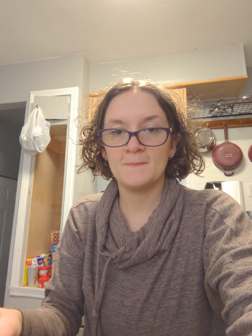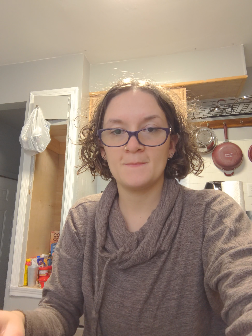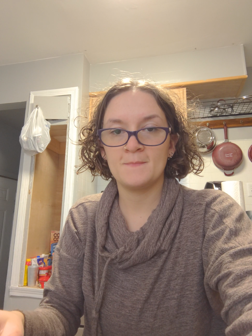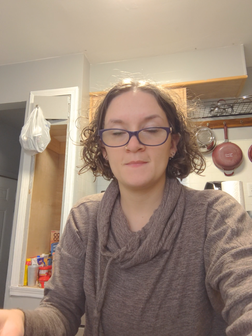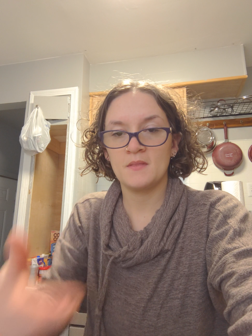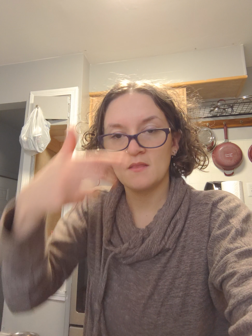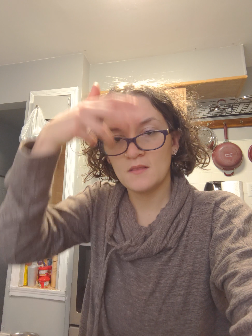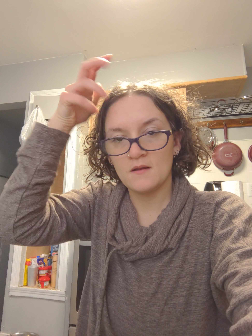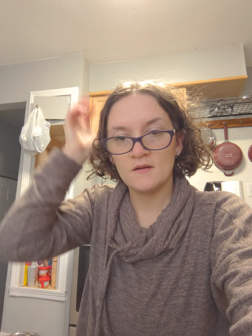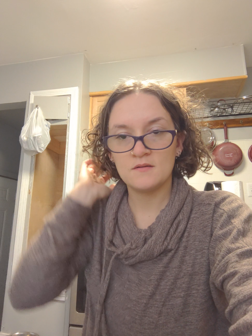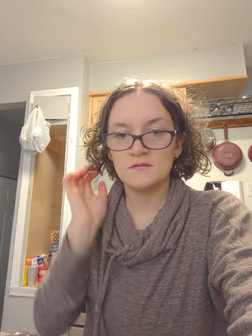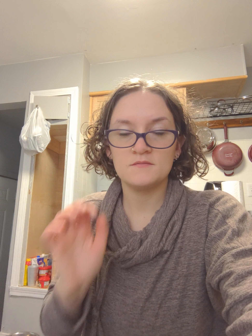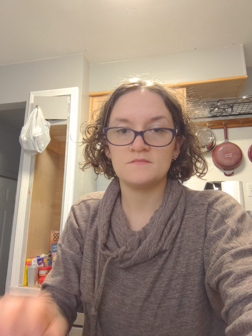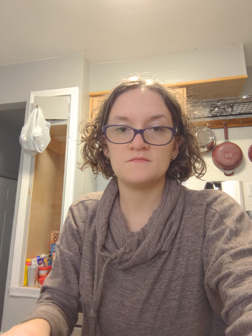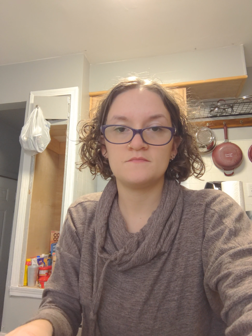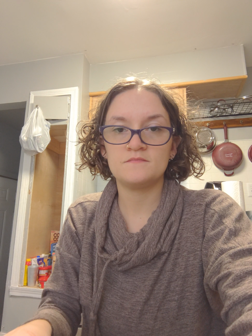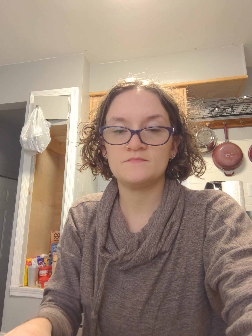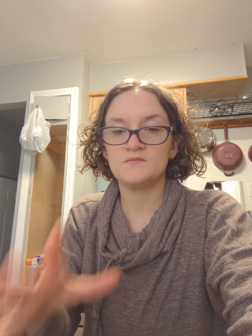lion